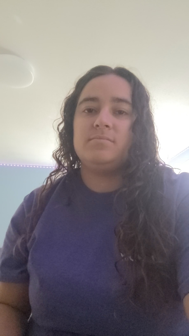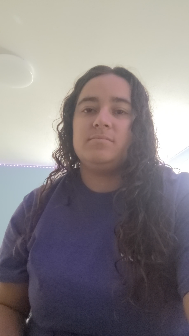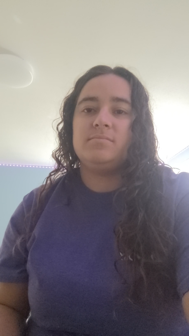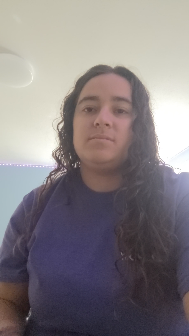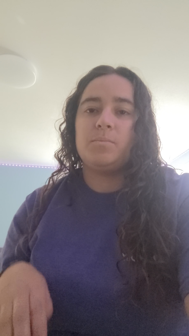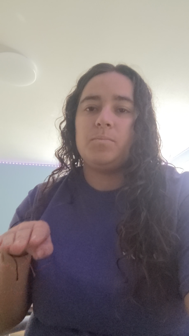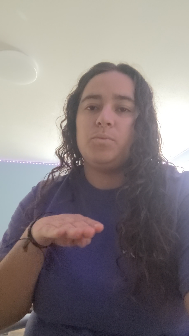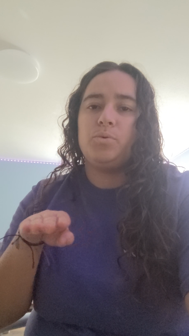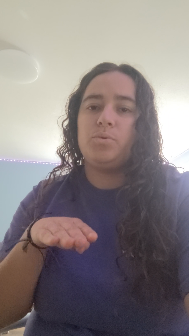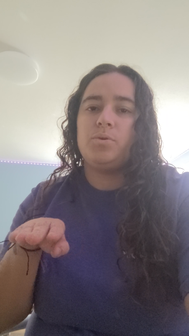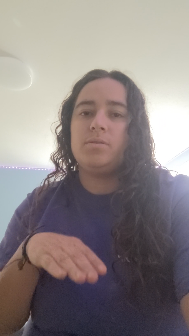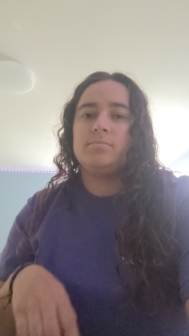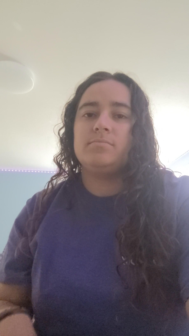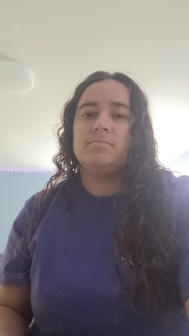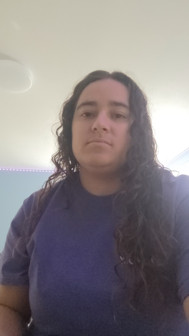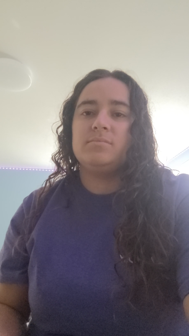boots